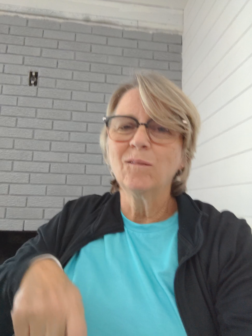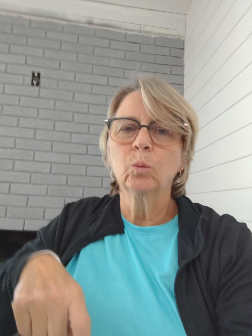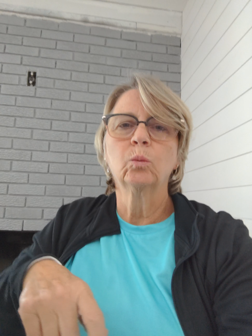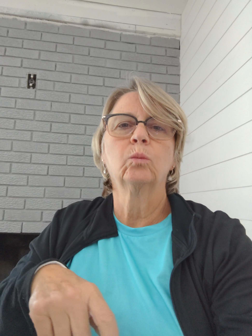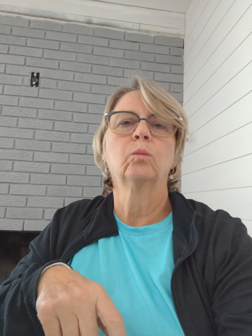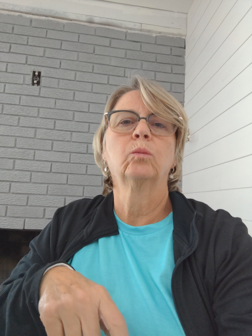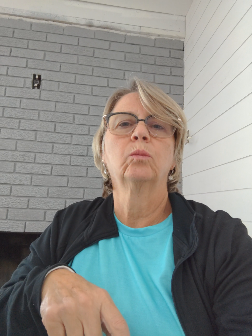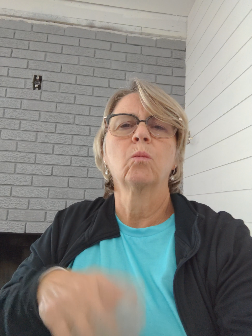have to